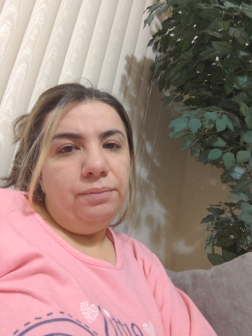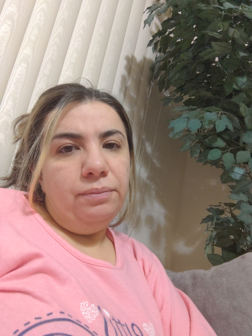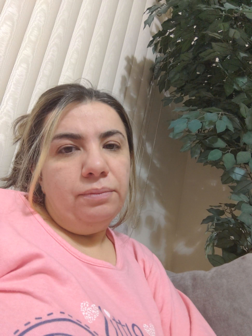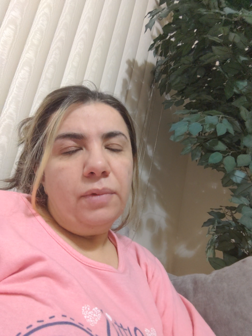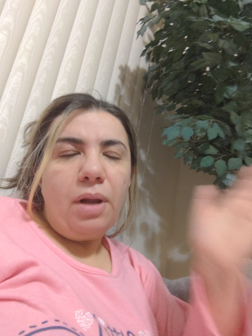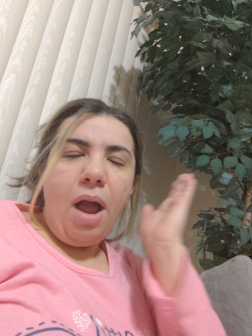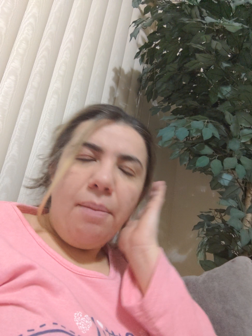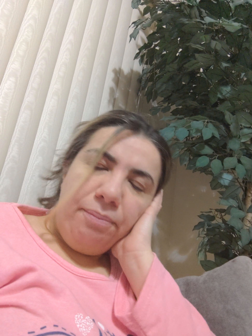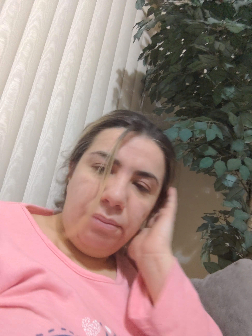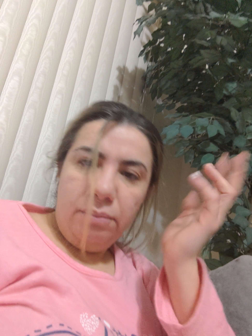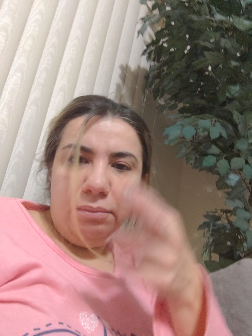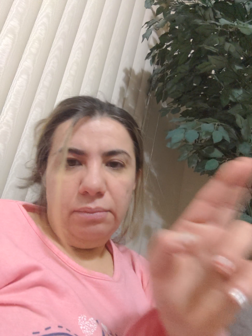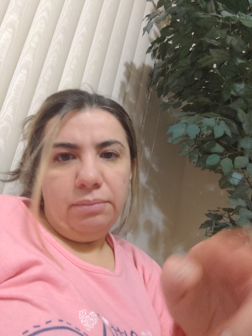bedroom